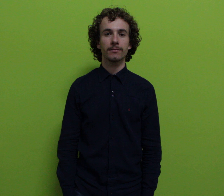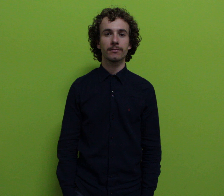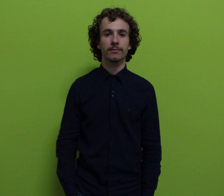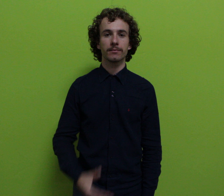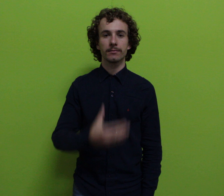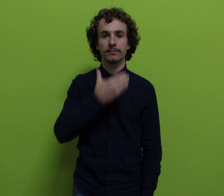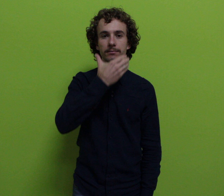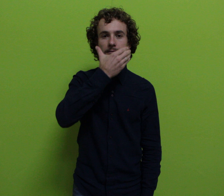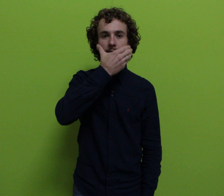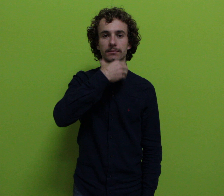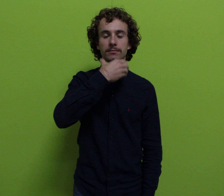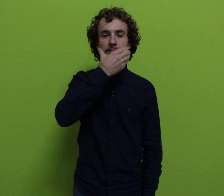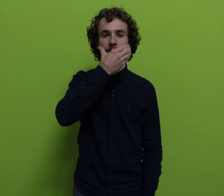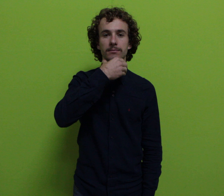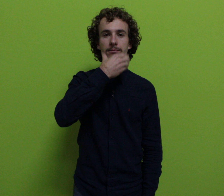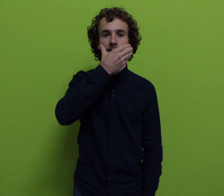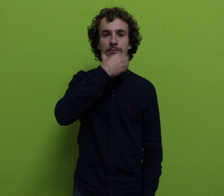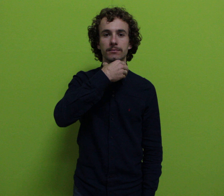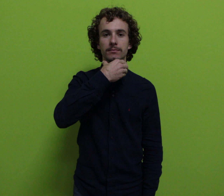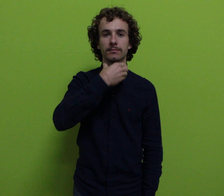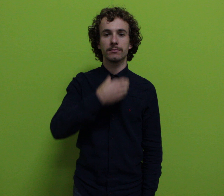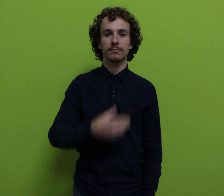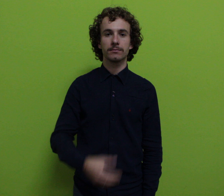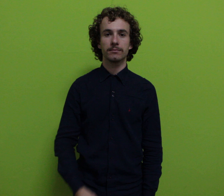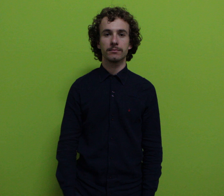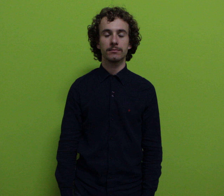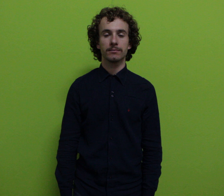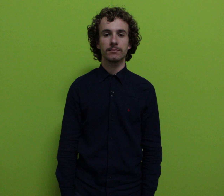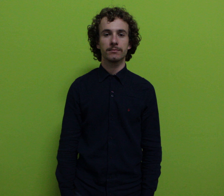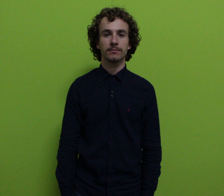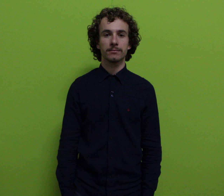maçã